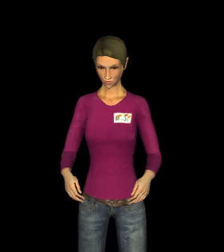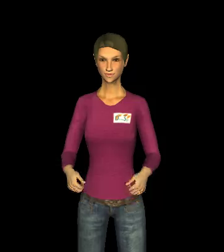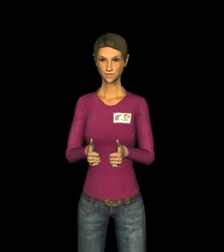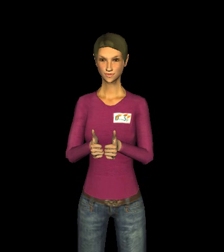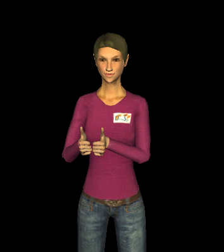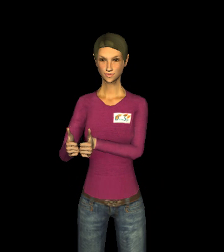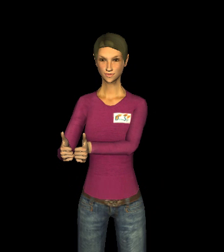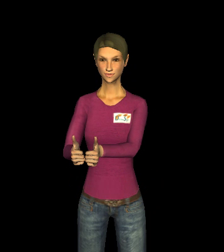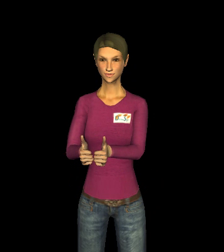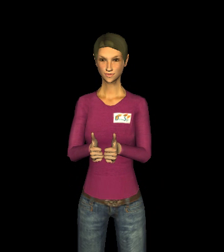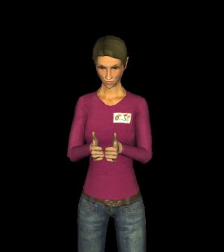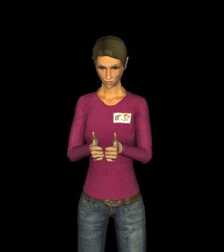معا